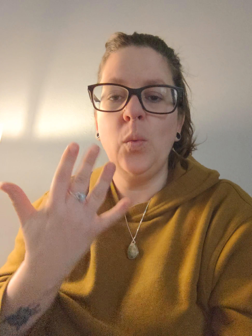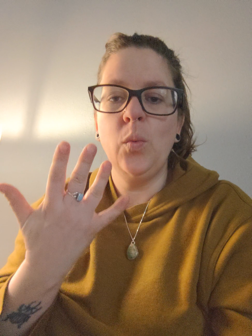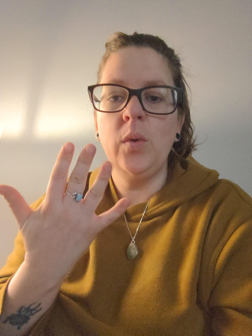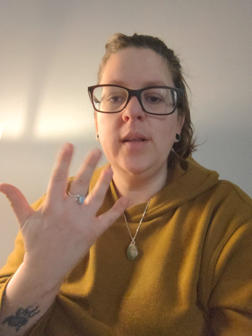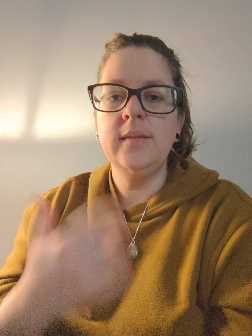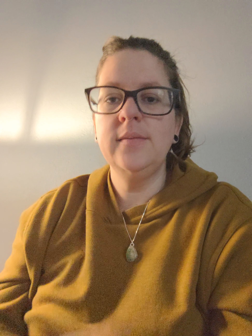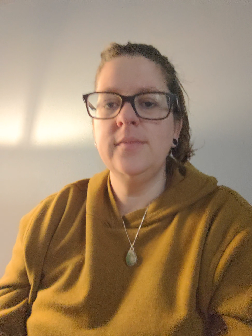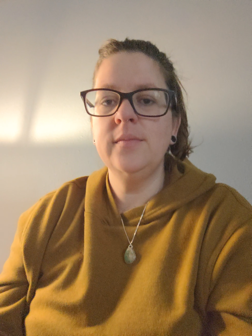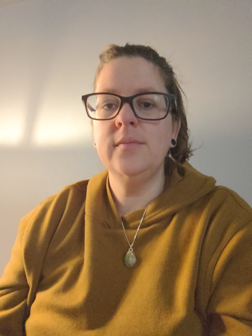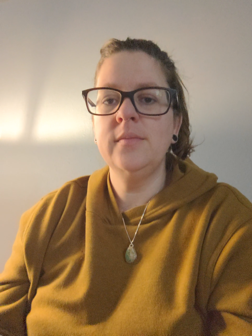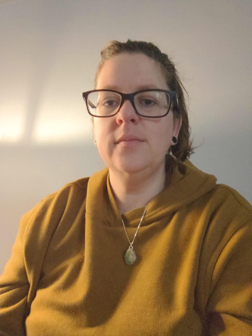wait